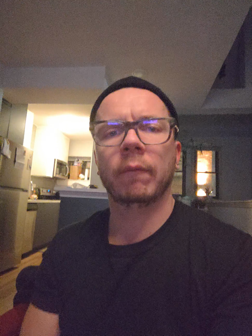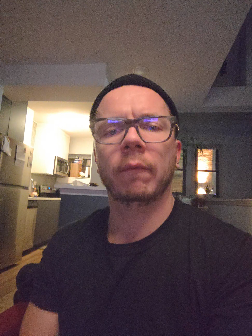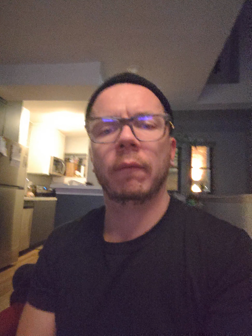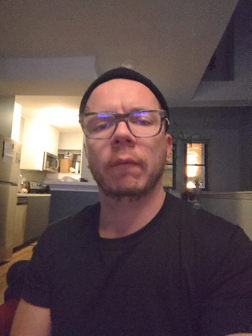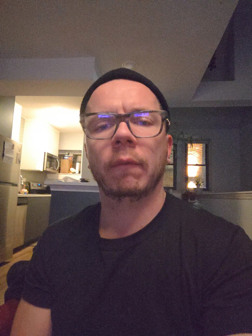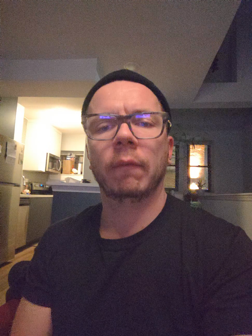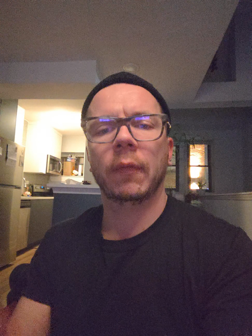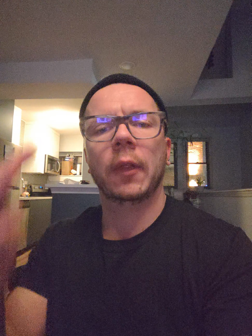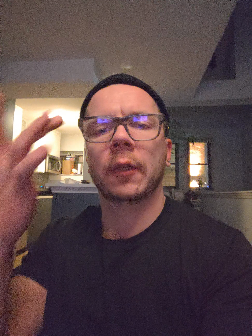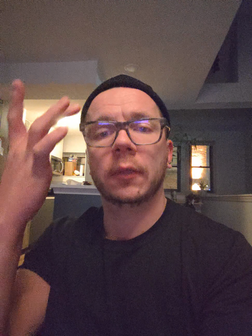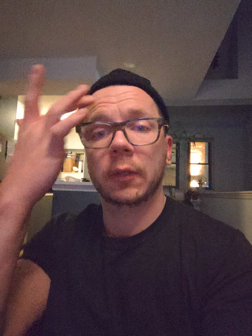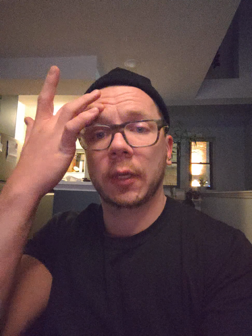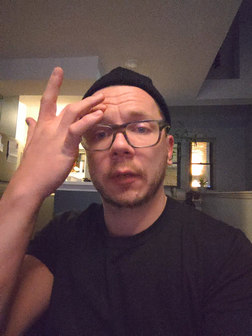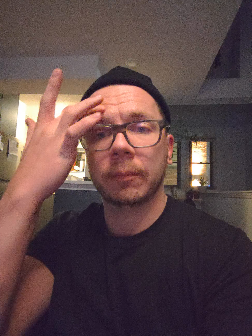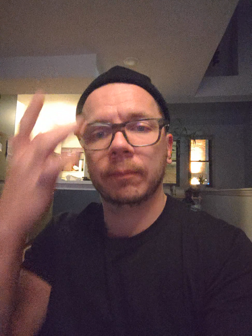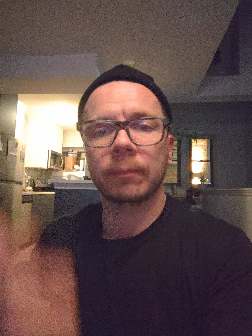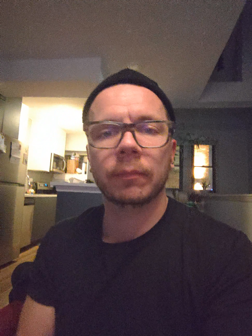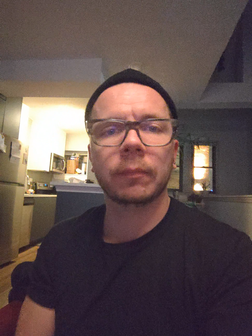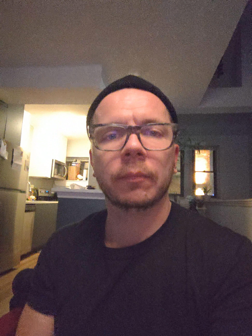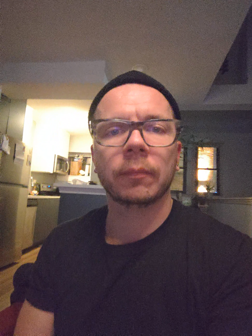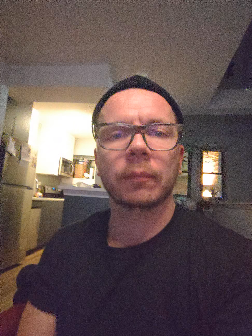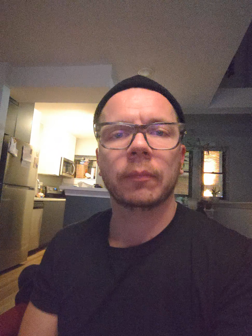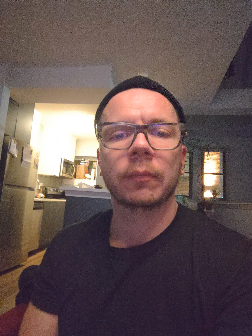sick